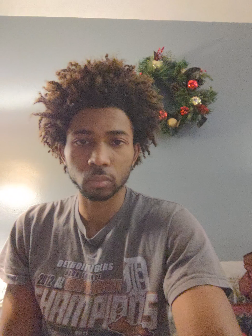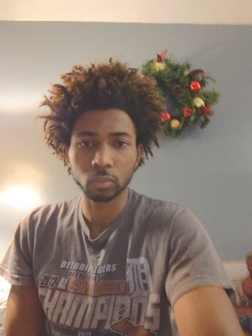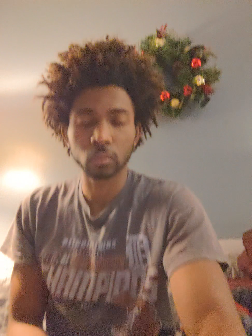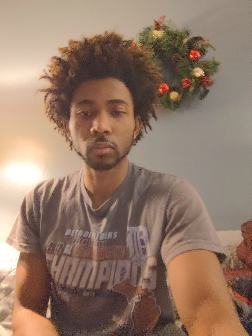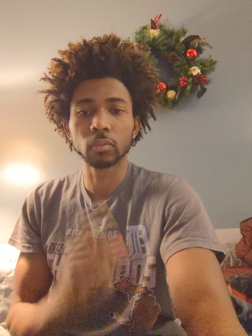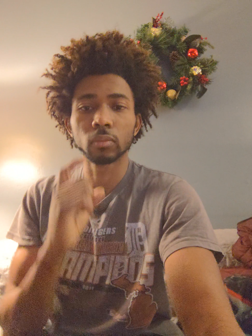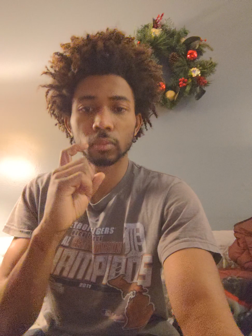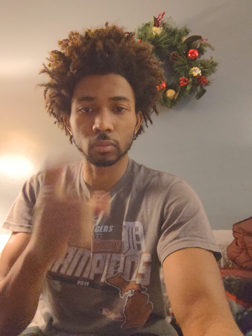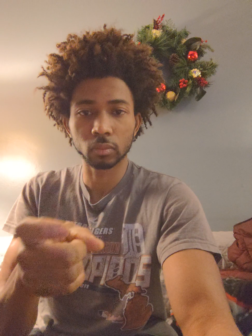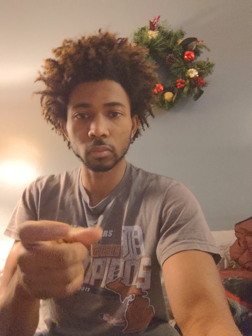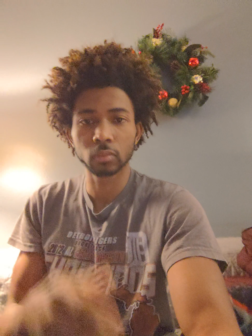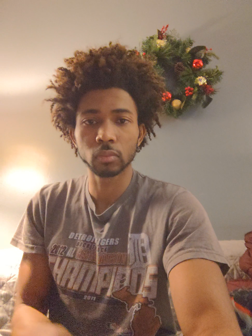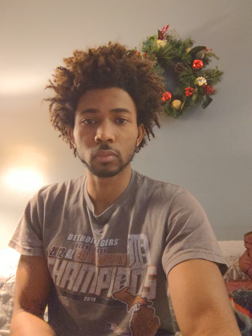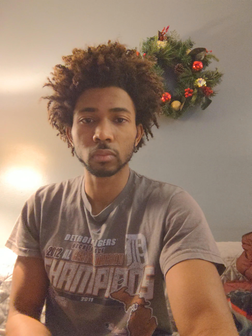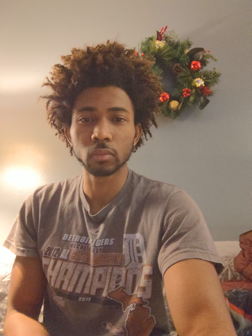gift